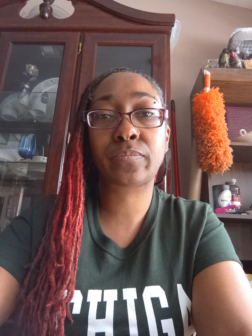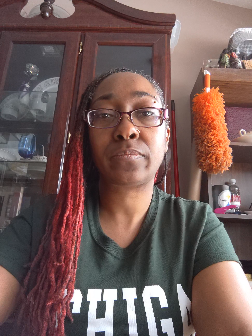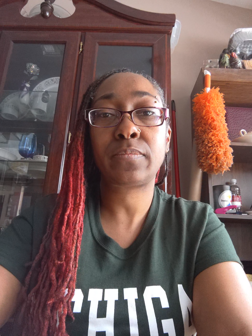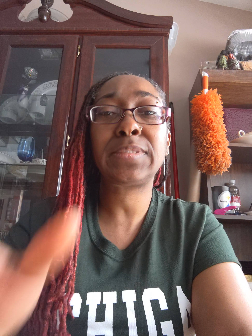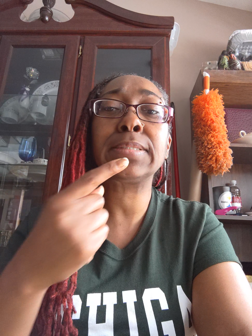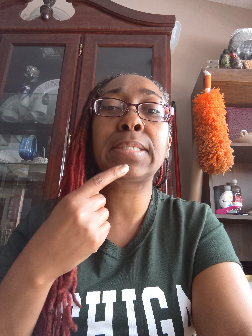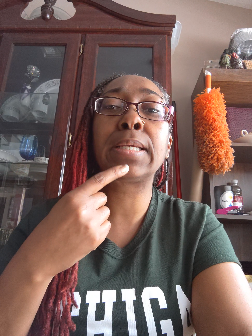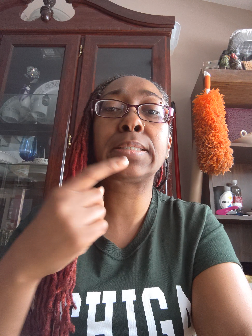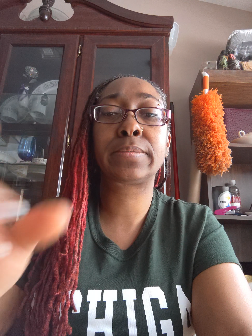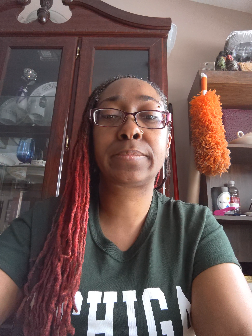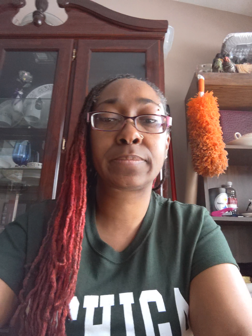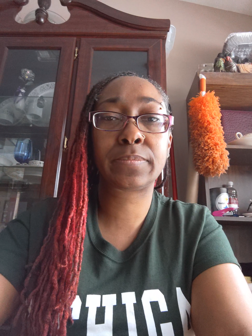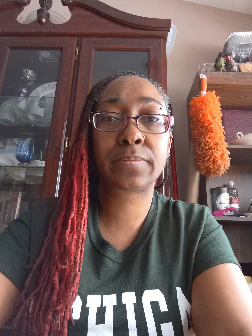say